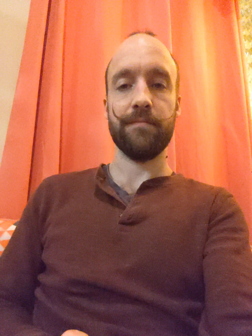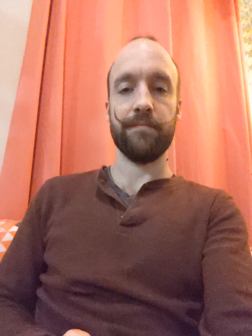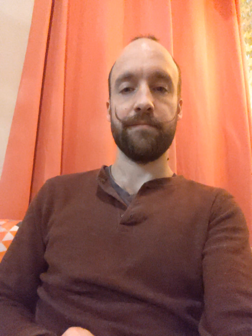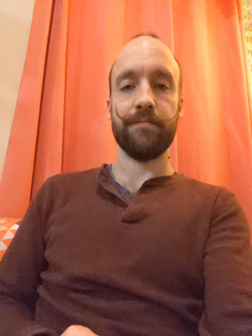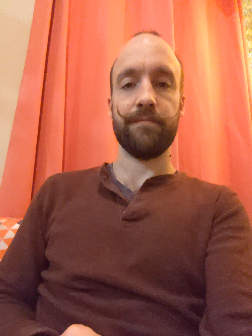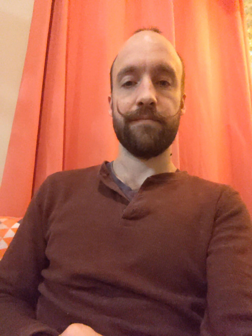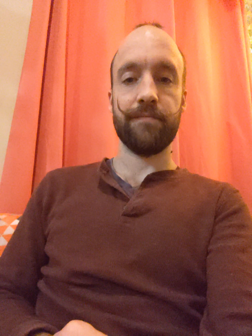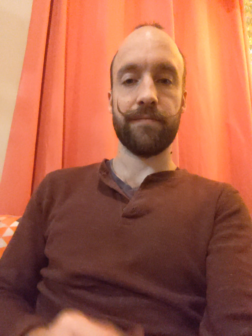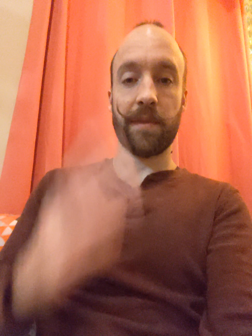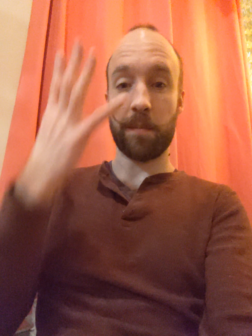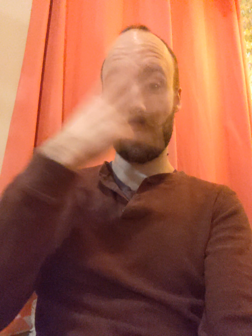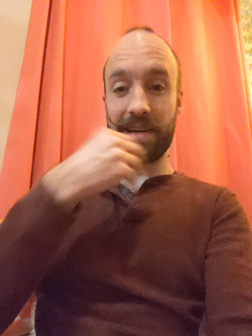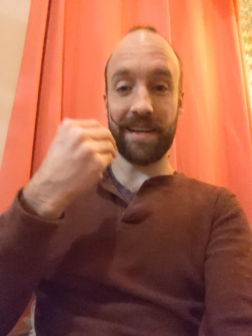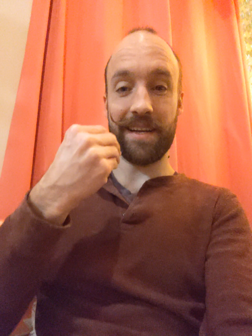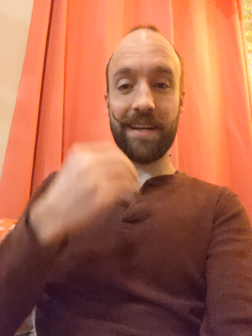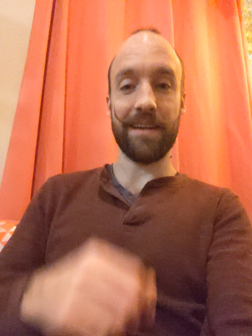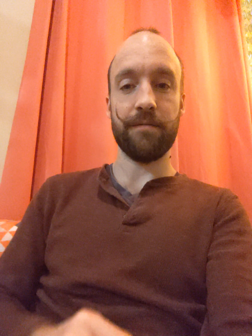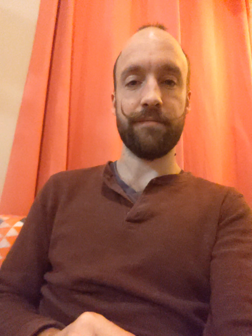pretty